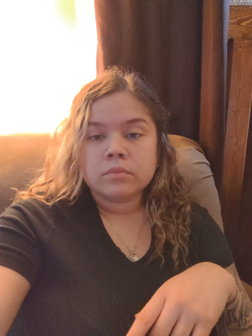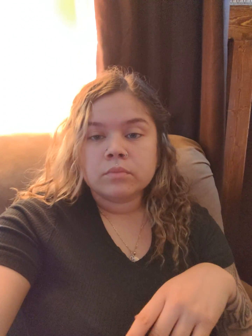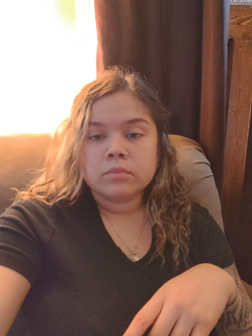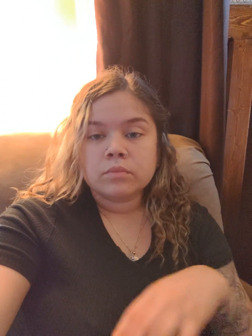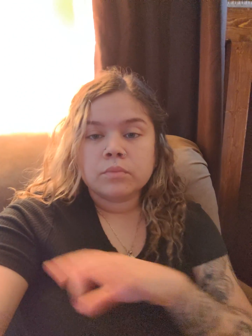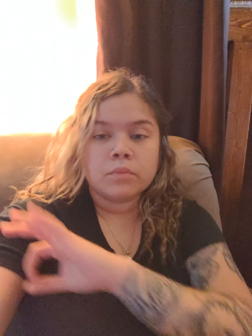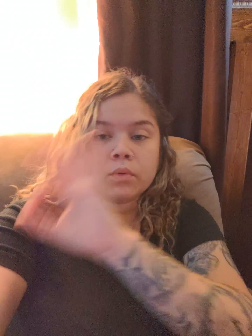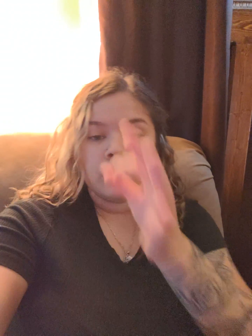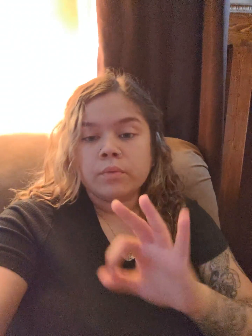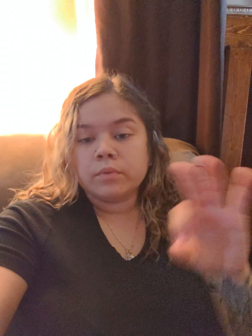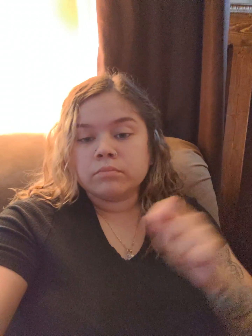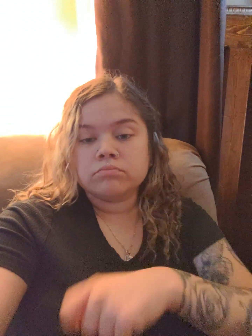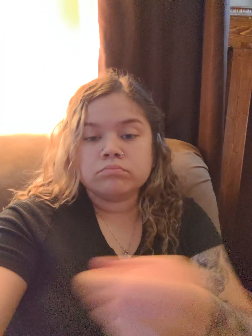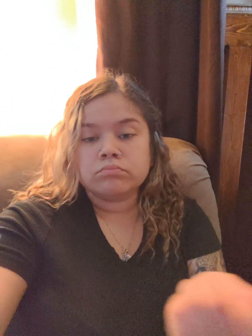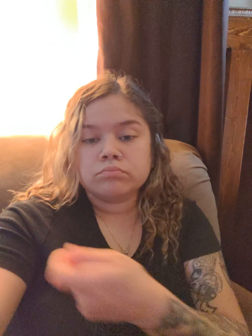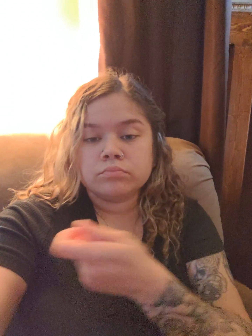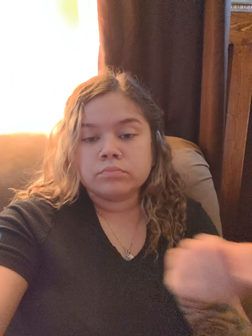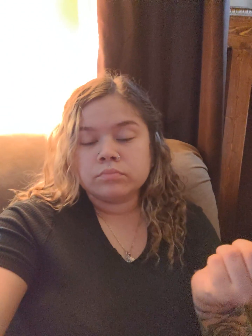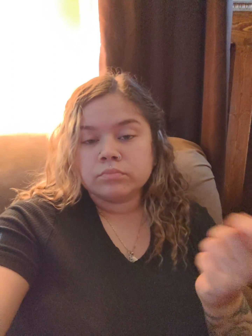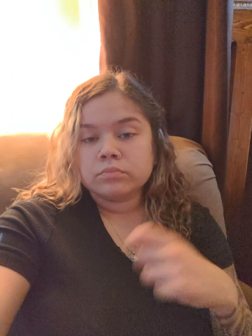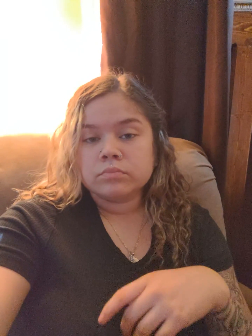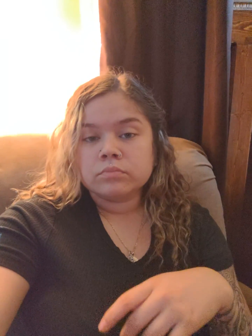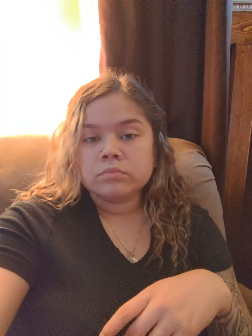hose